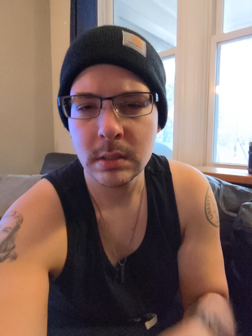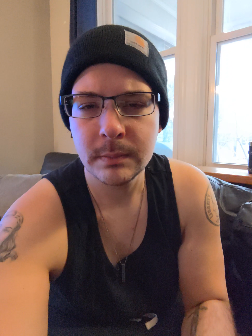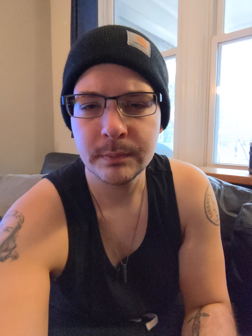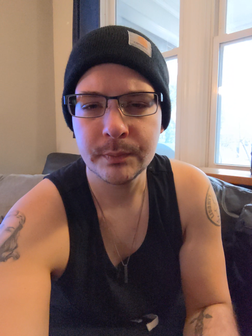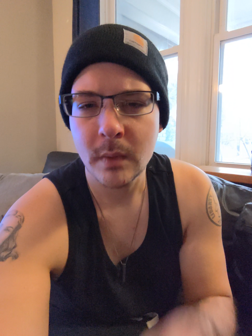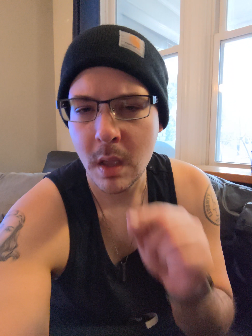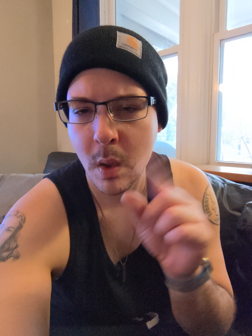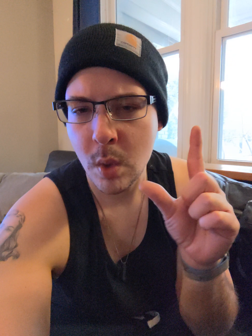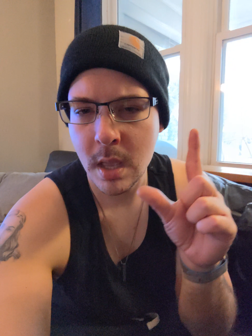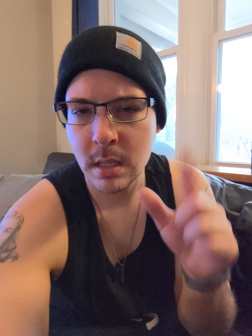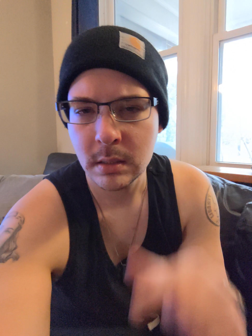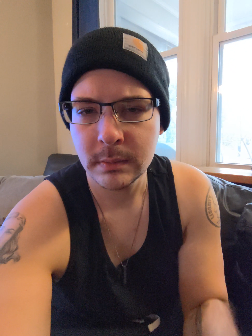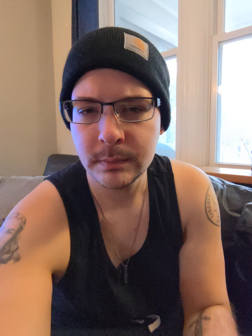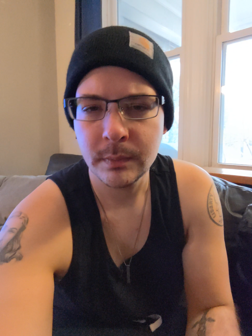awake